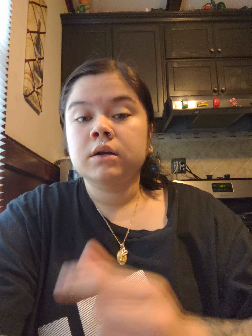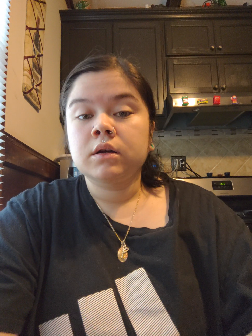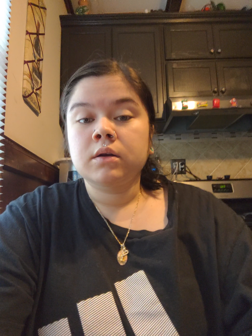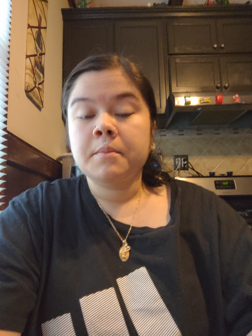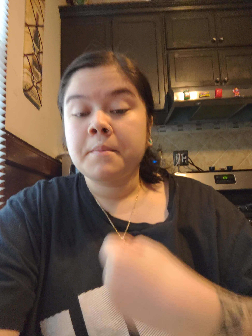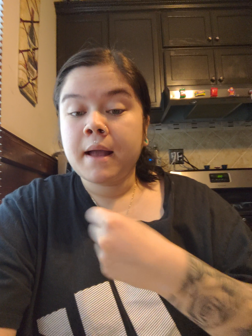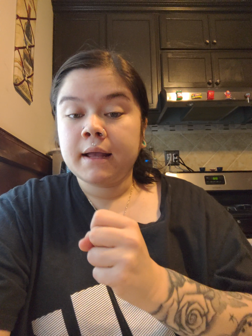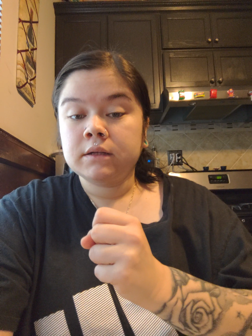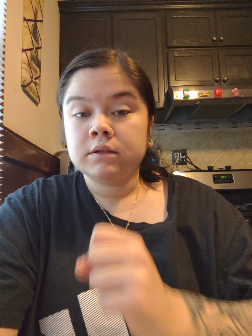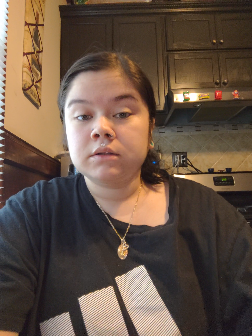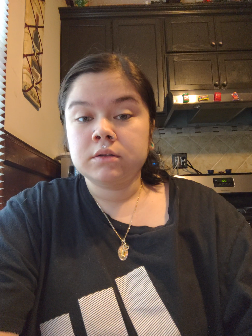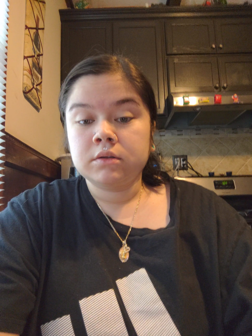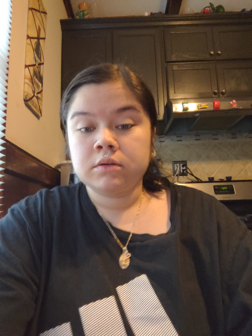make